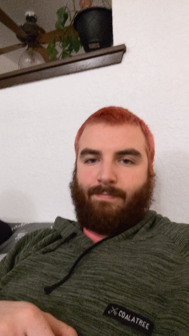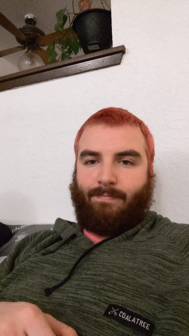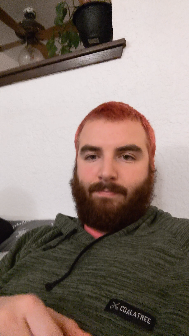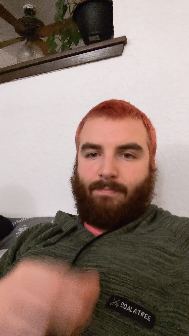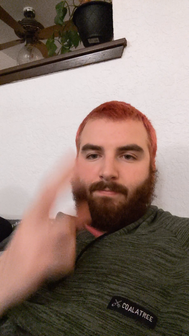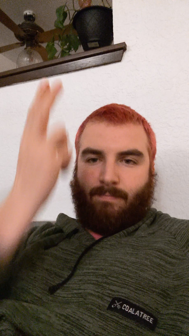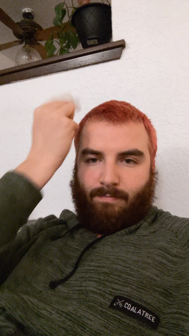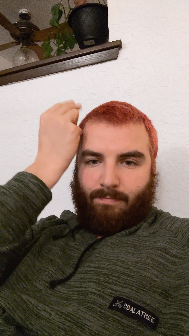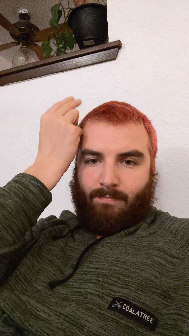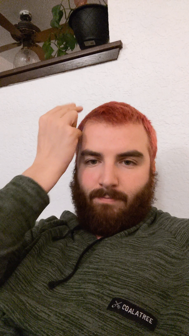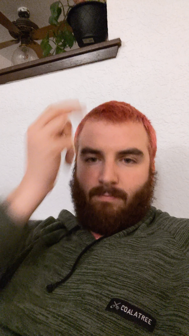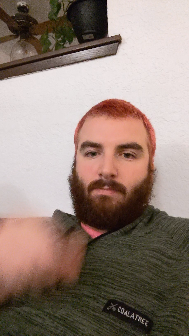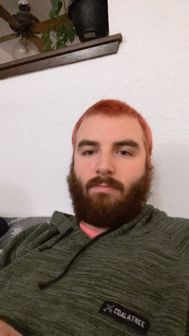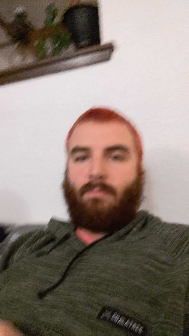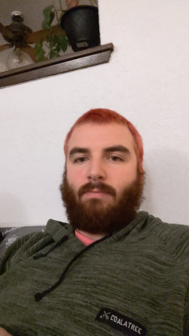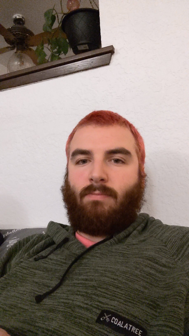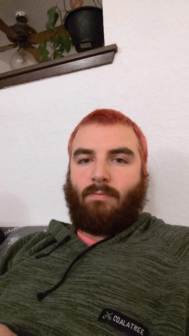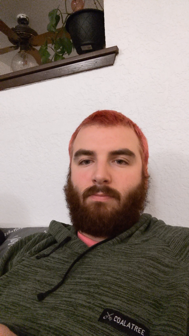rabbit